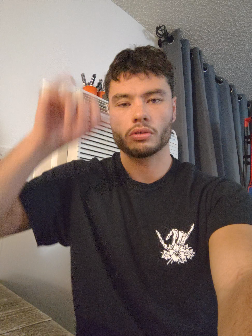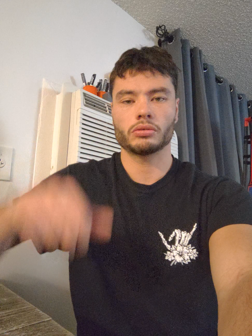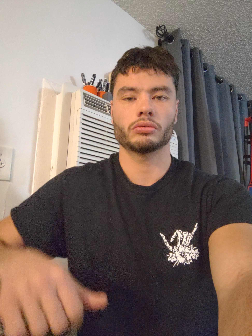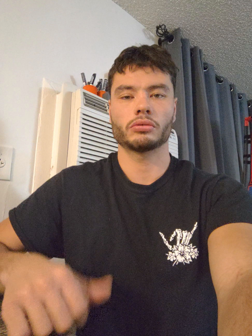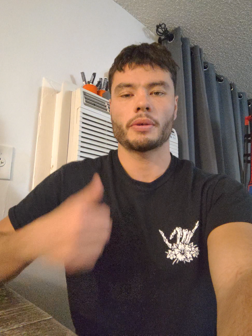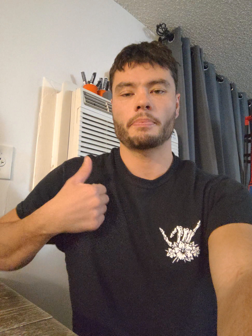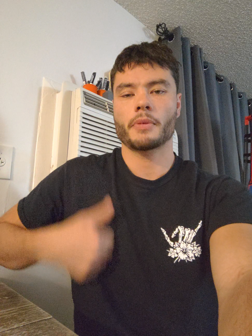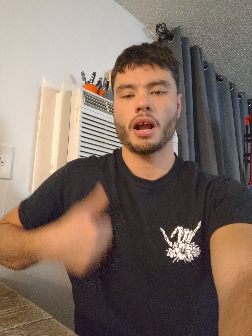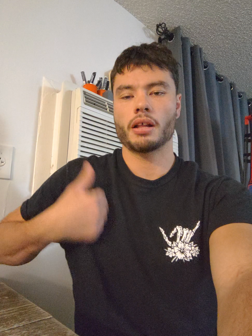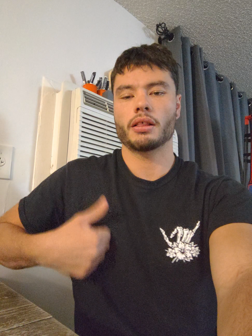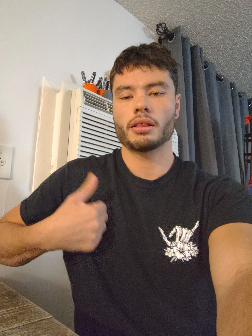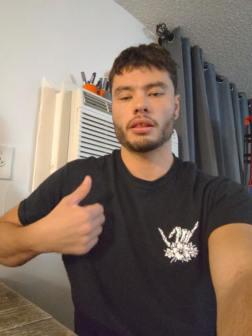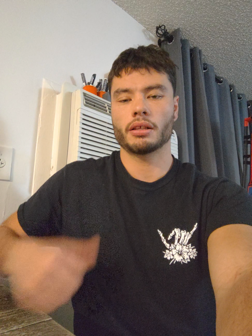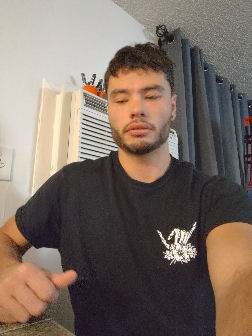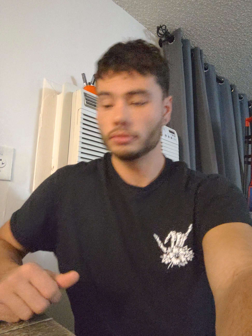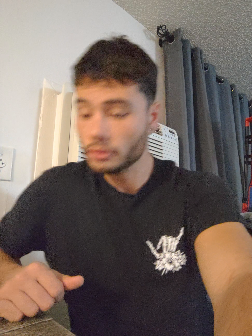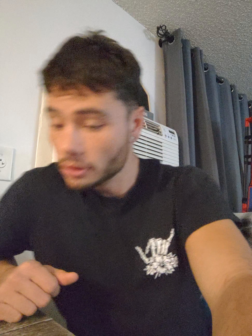bath